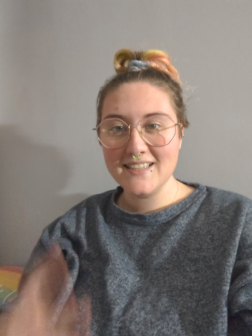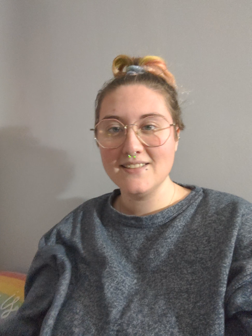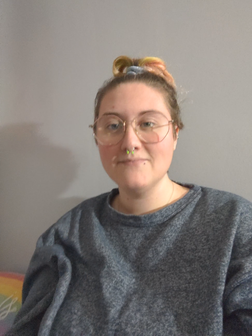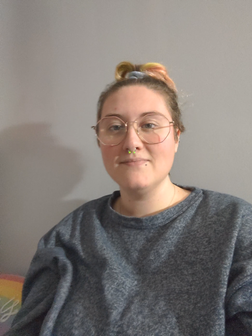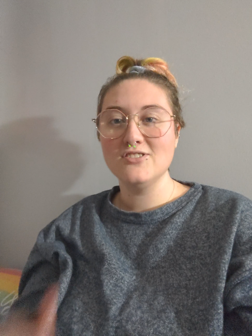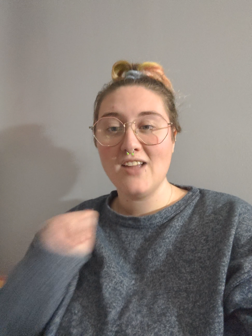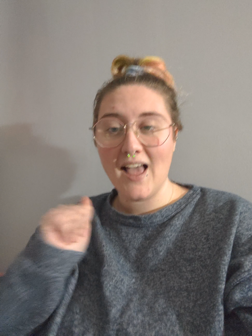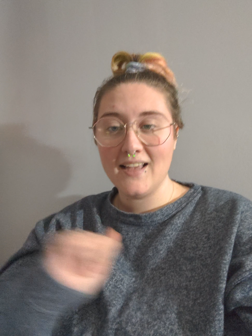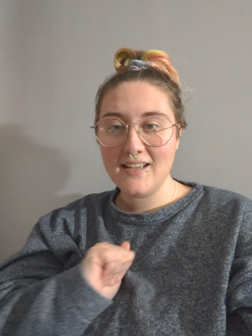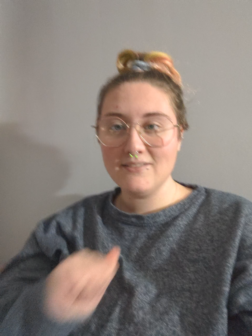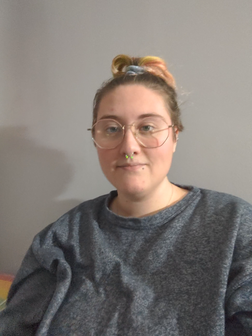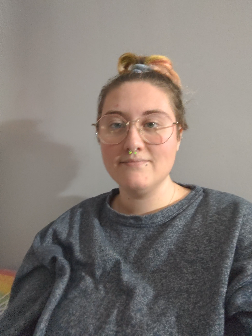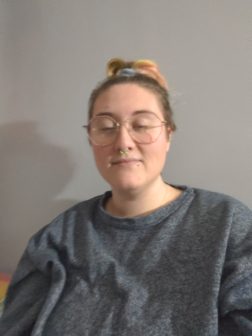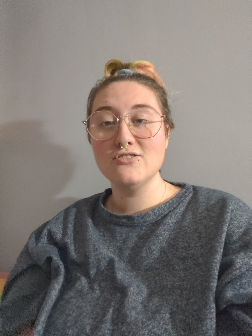jacket